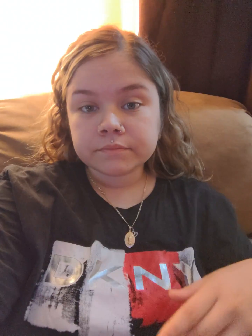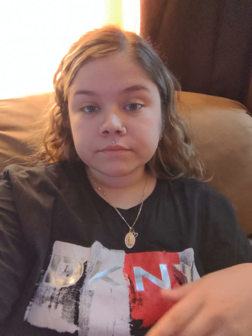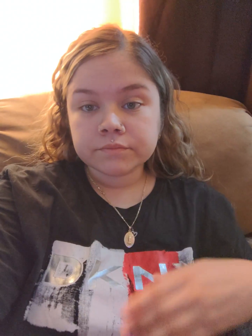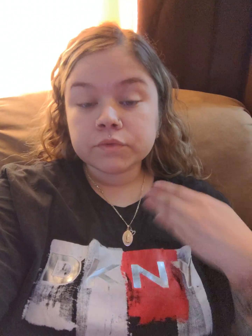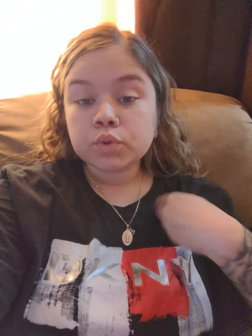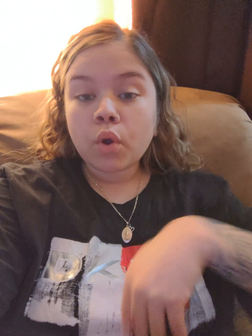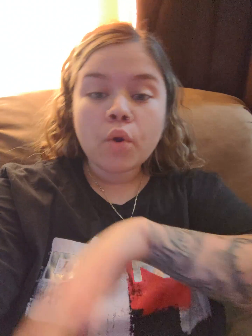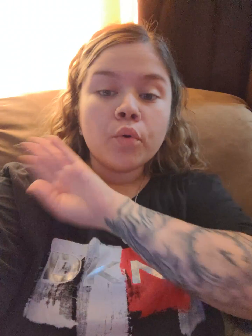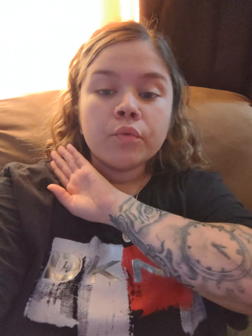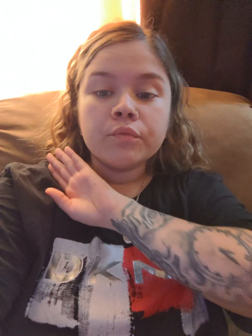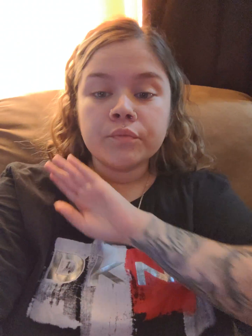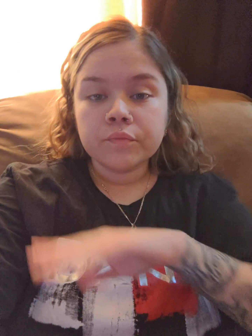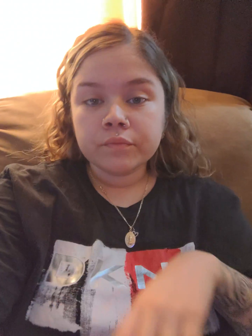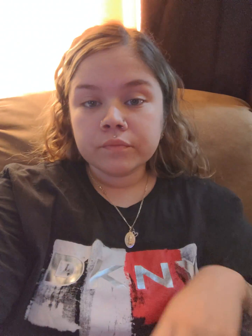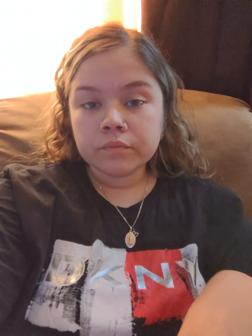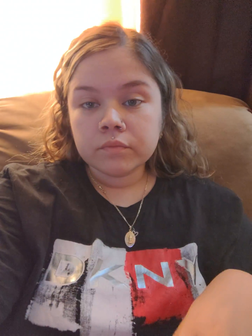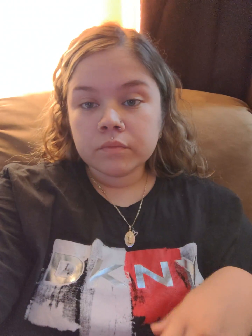scarf